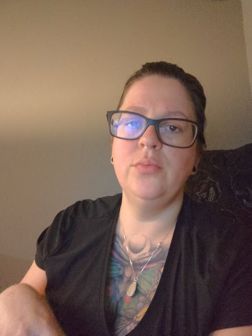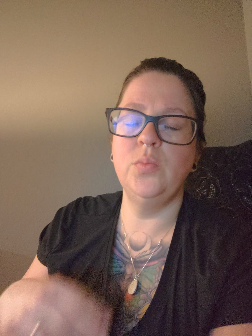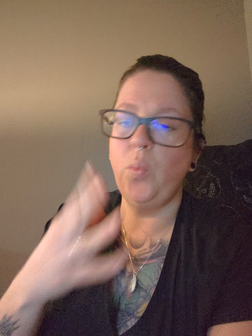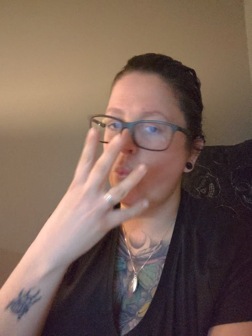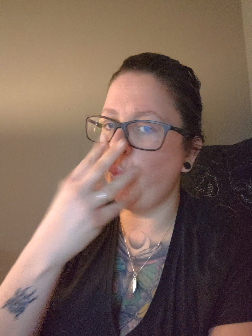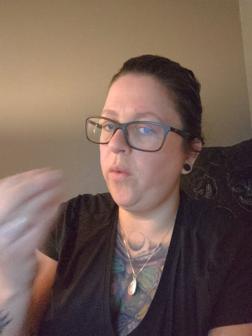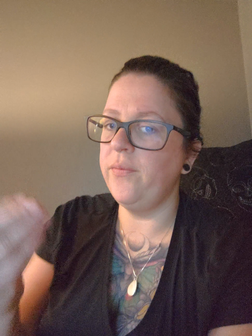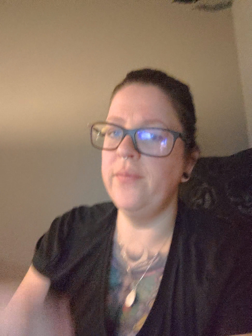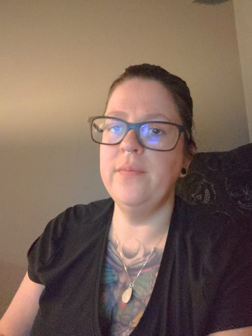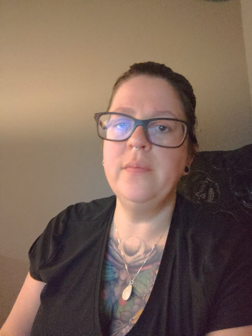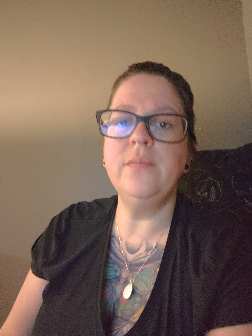wolf